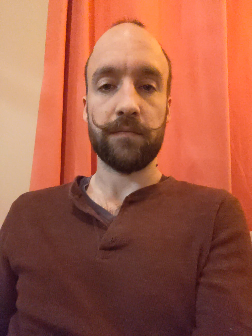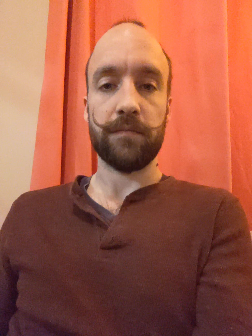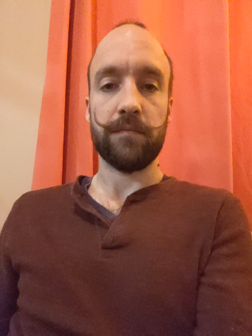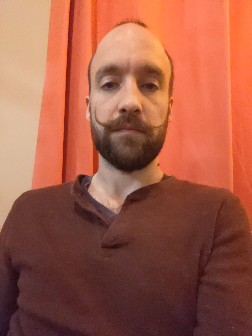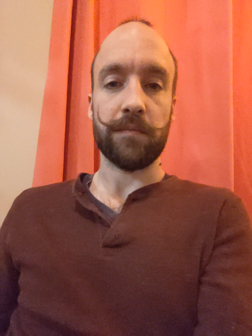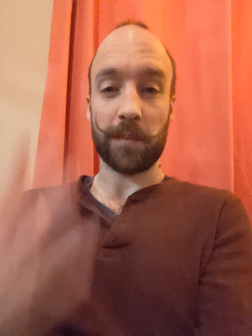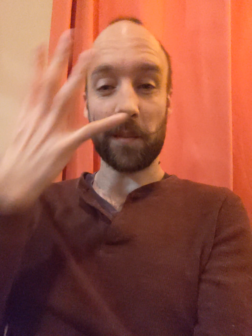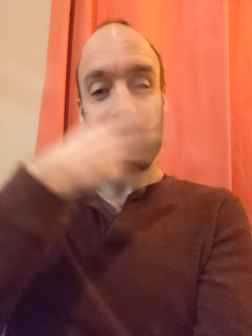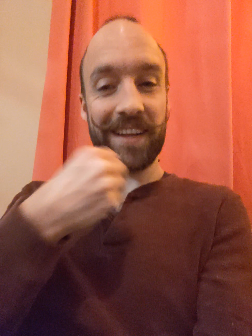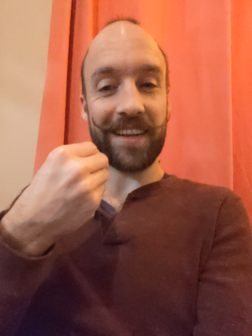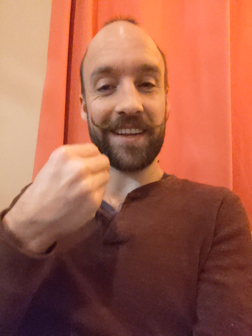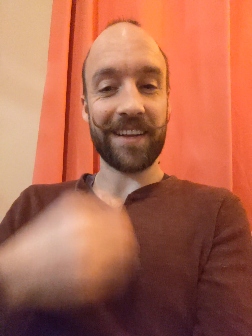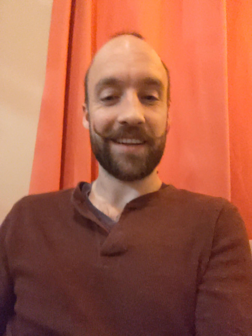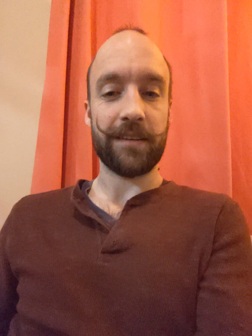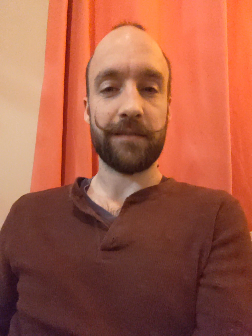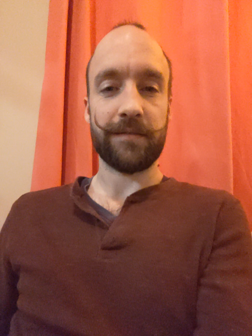pretty